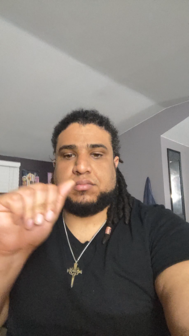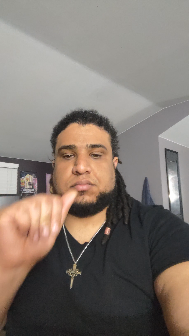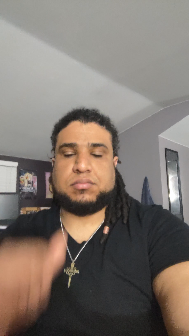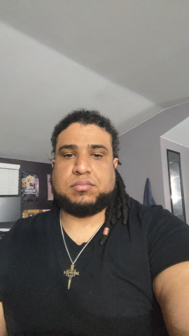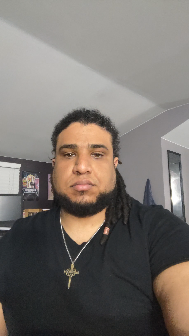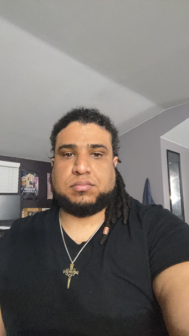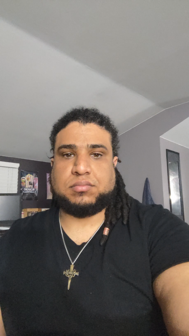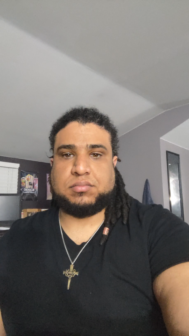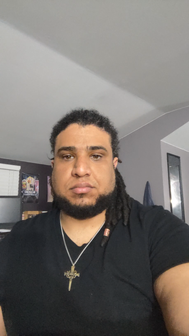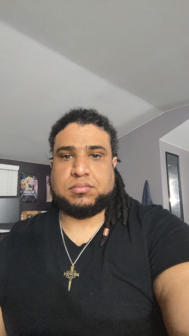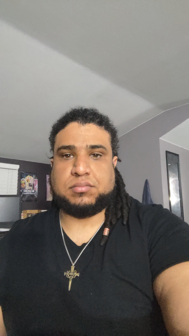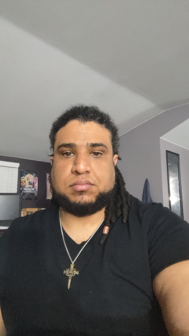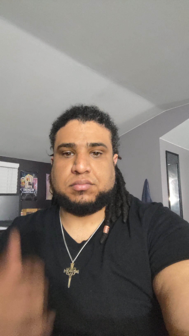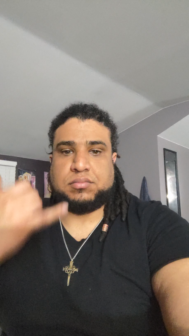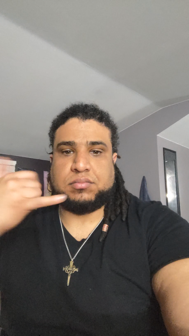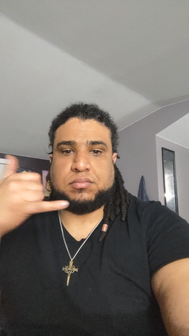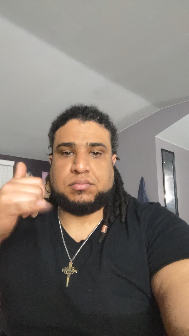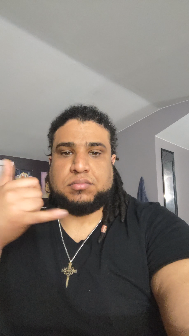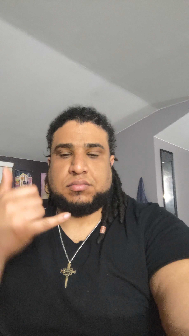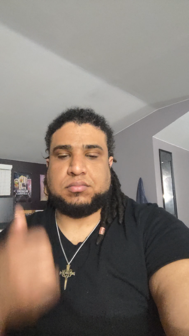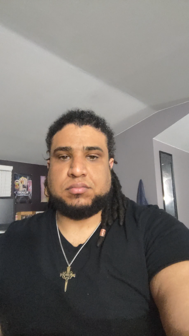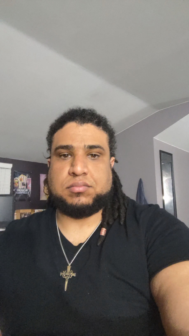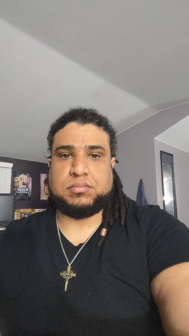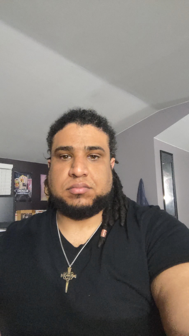play